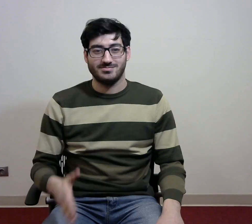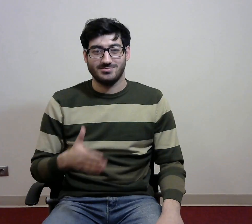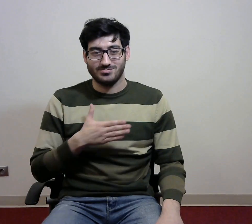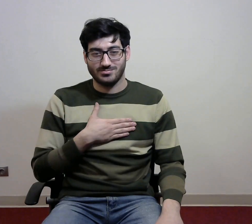mən